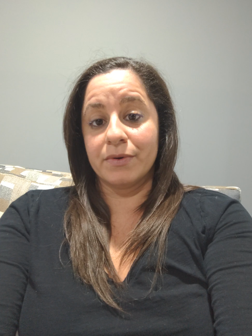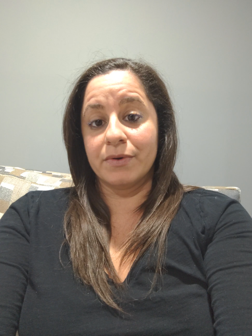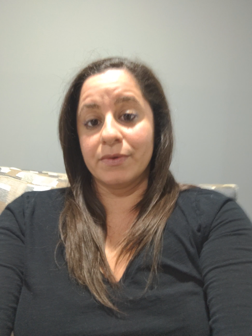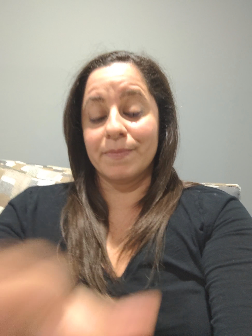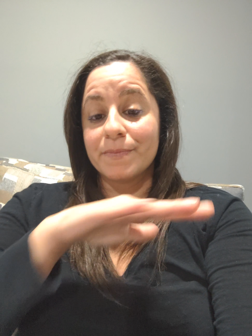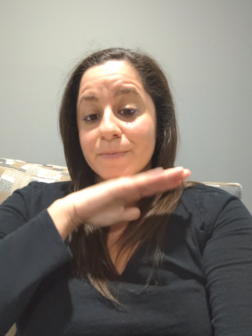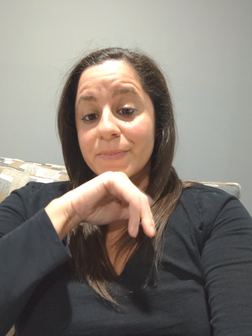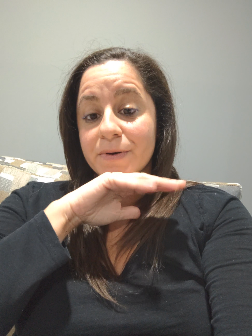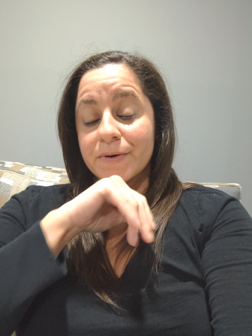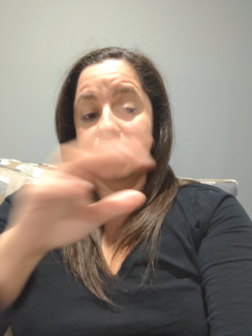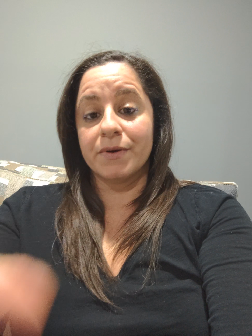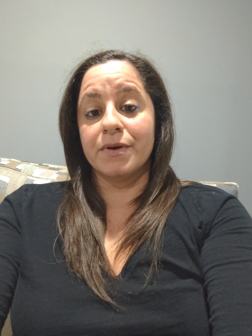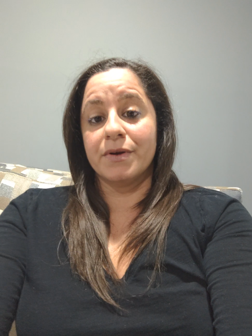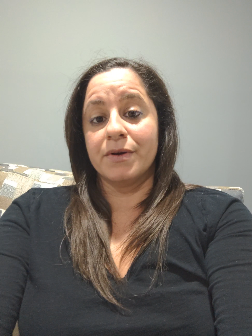pig